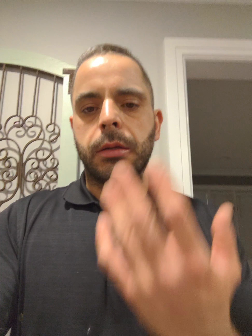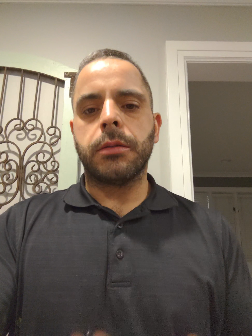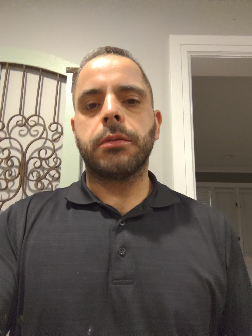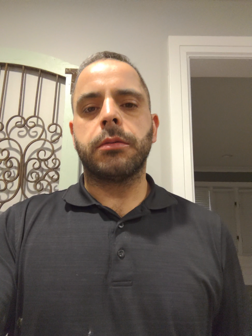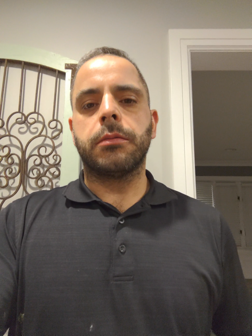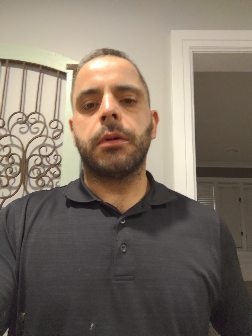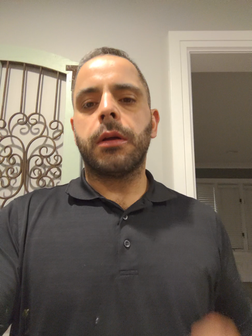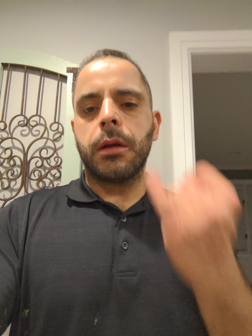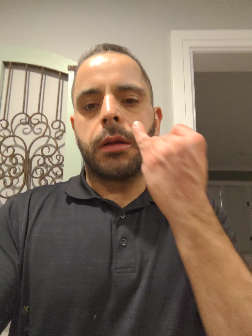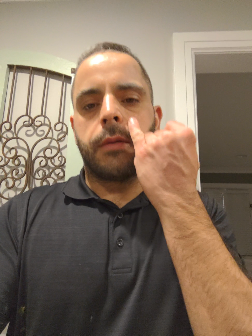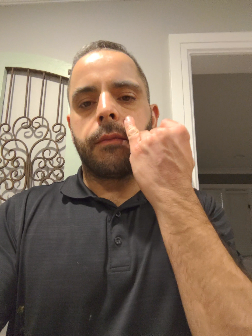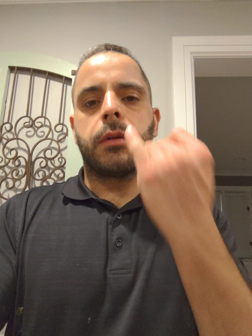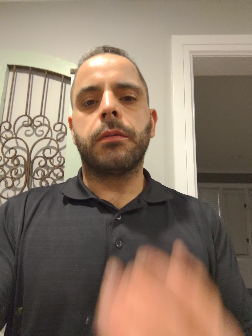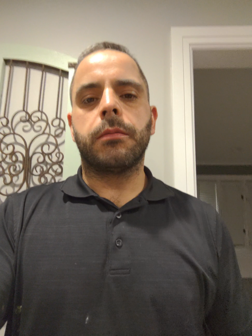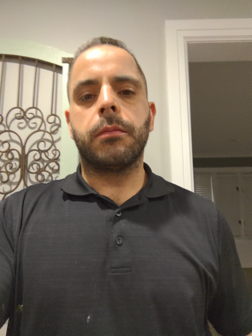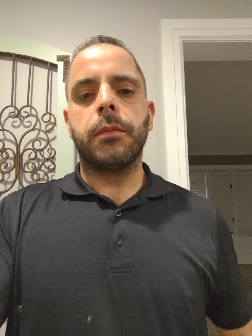if